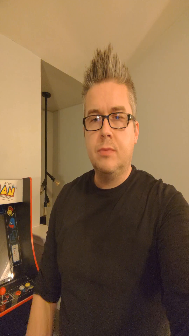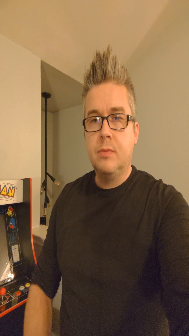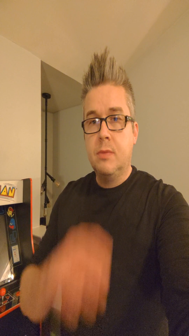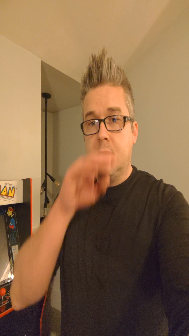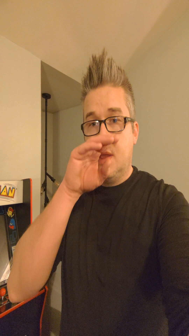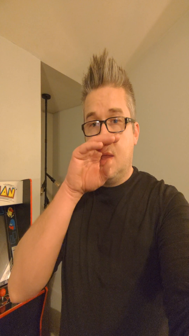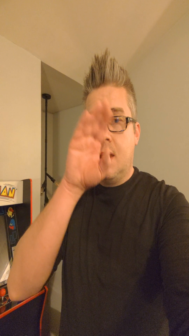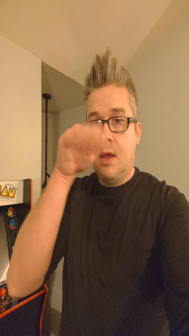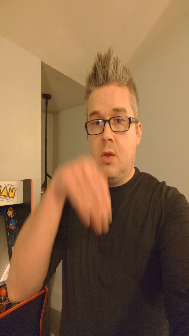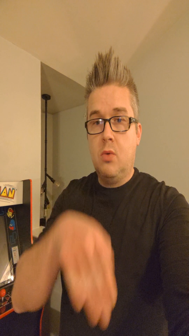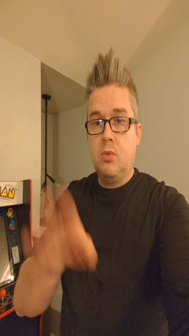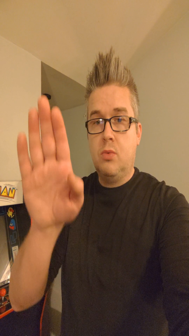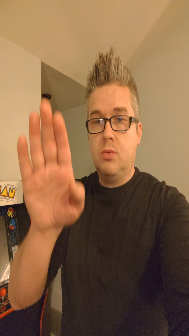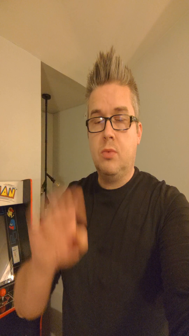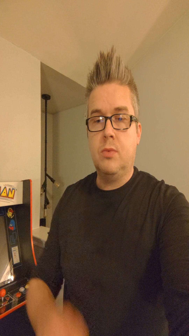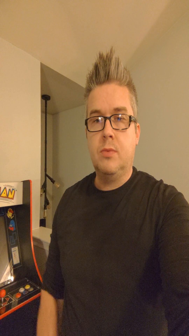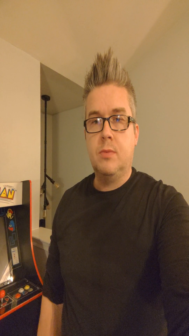elephant